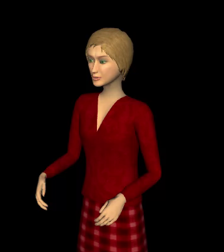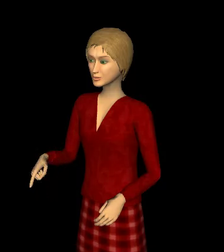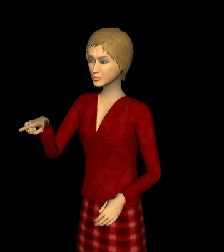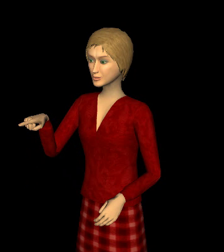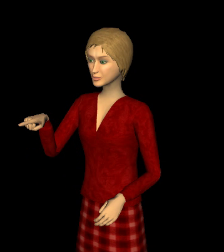أنت